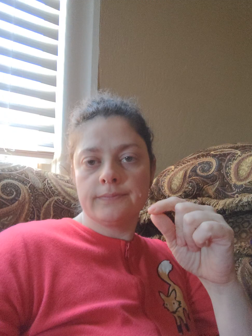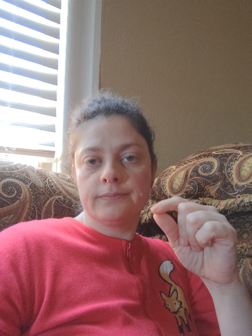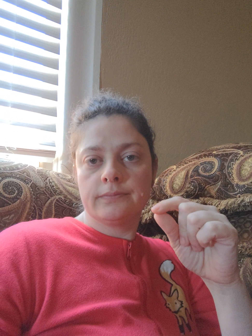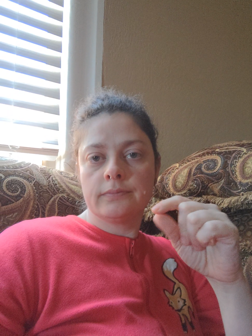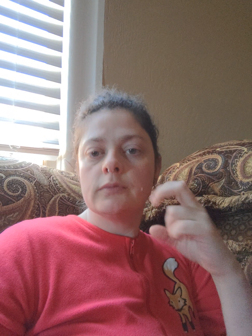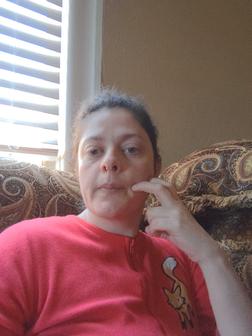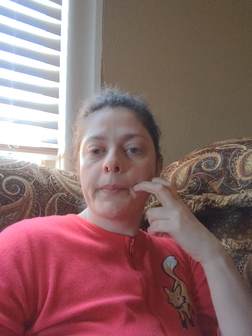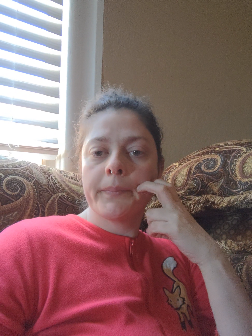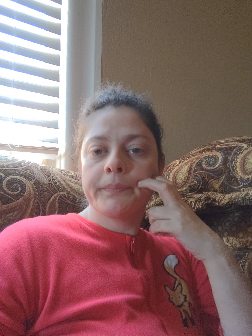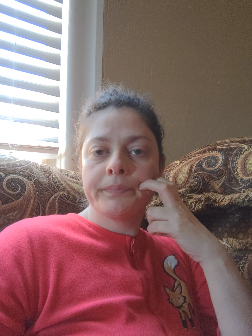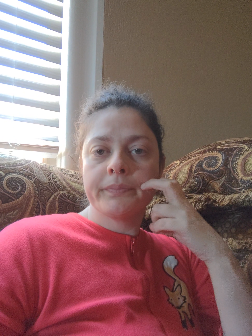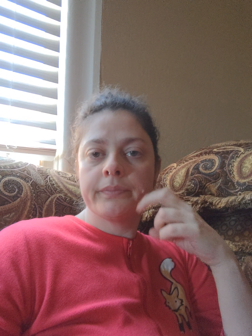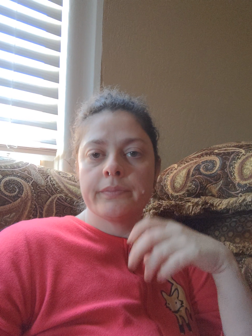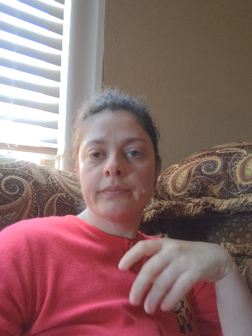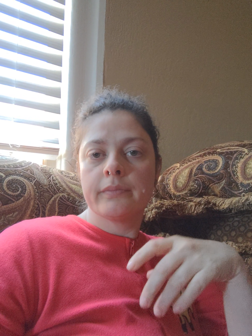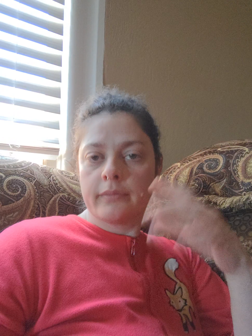gum